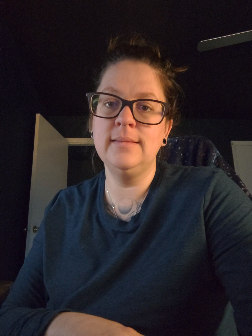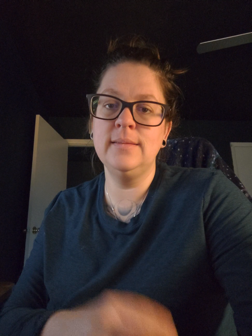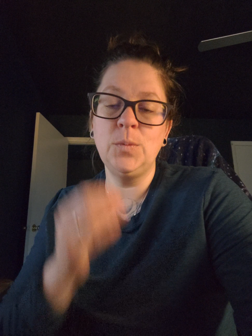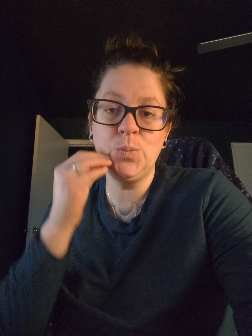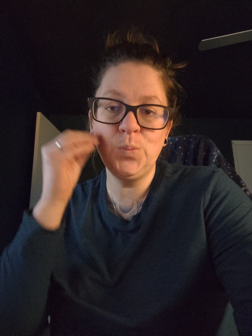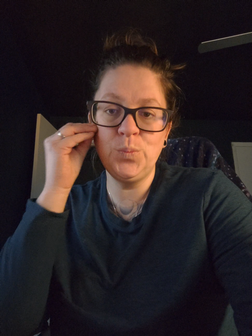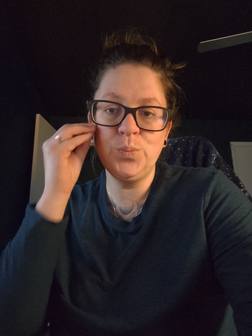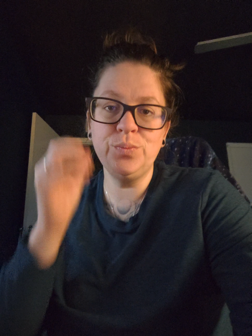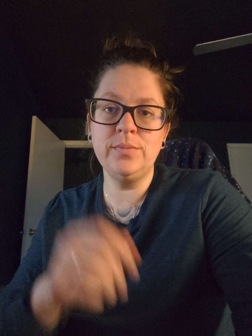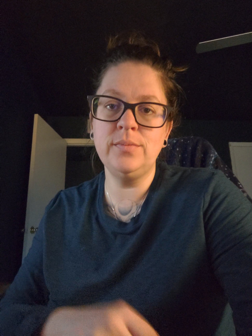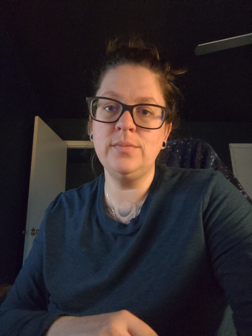home